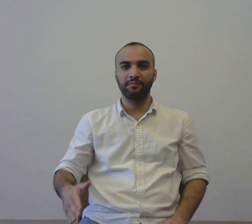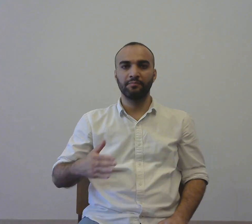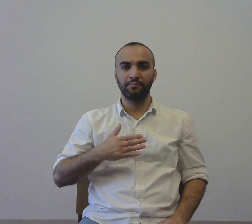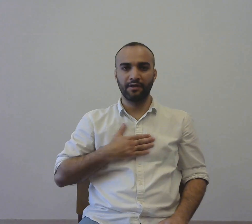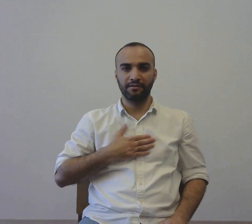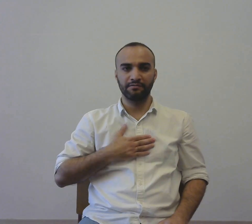mən